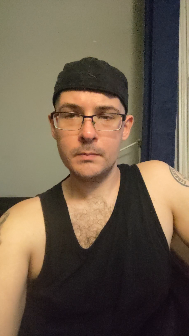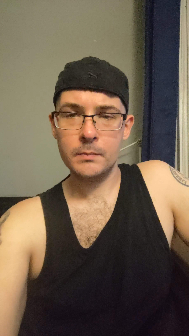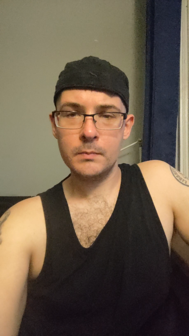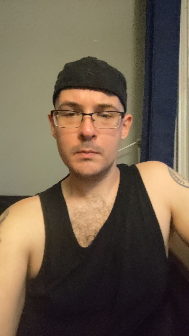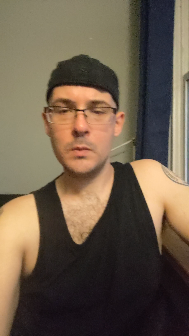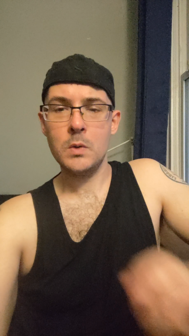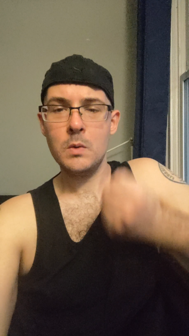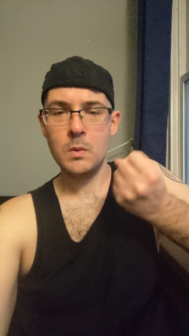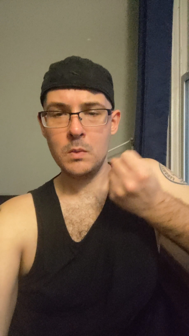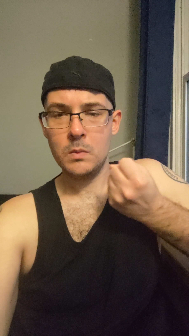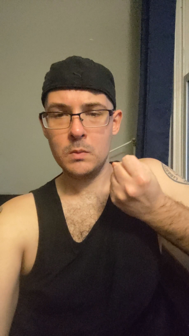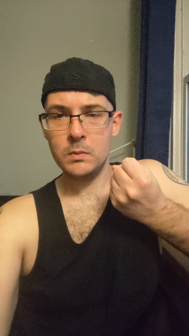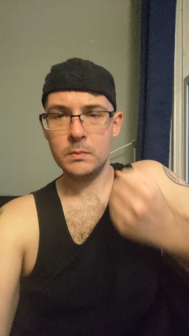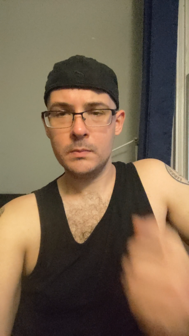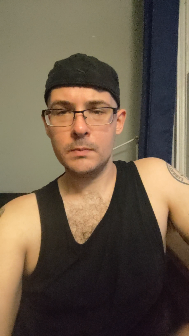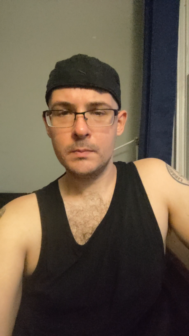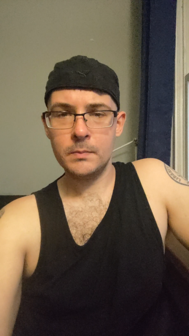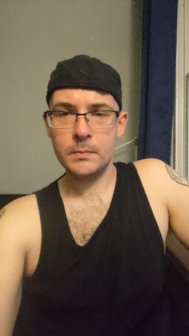hold